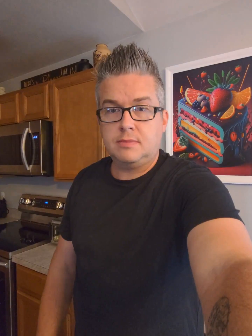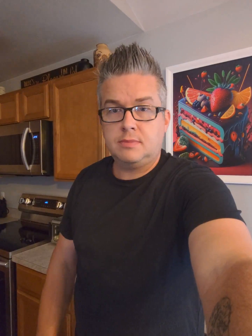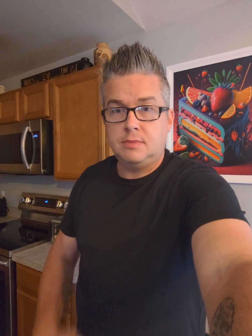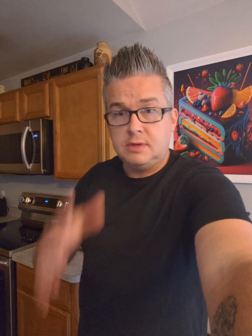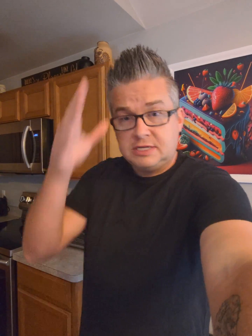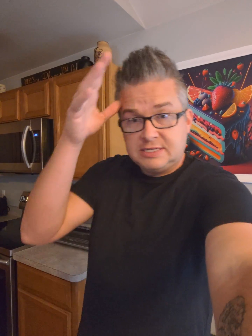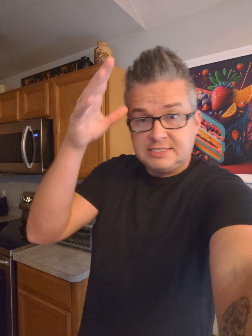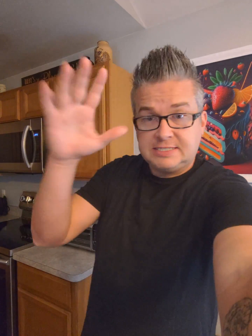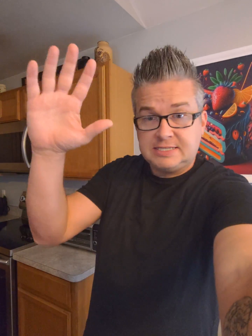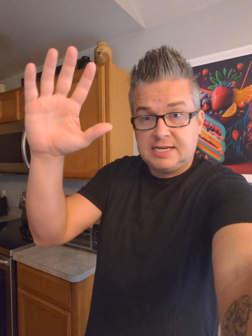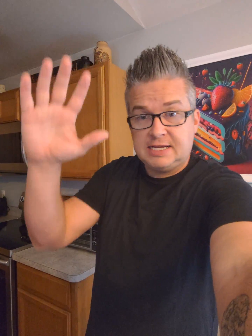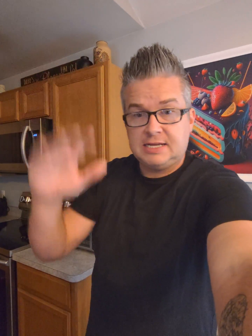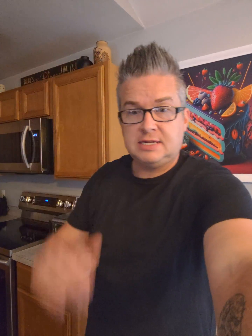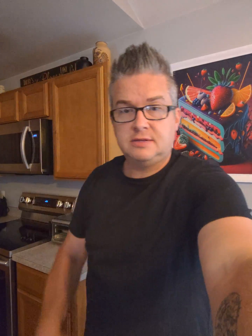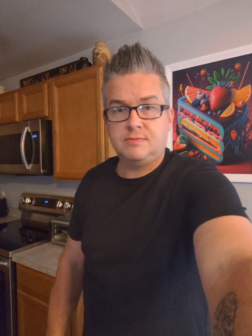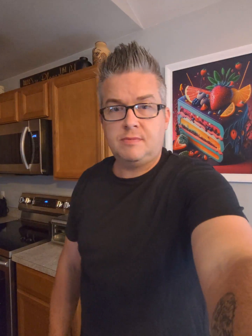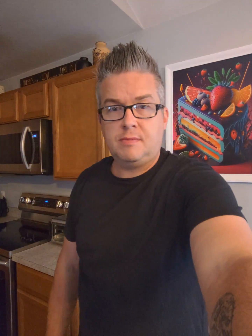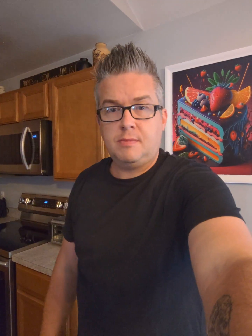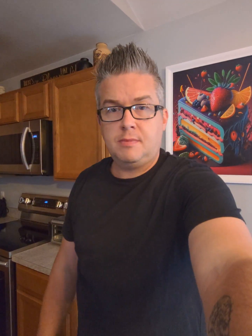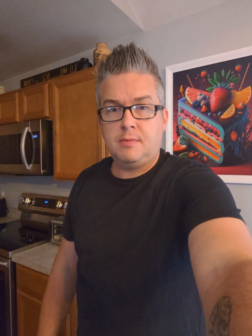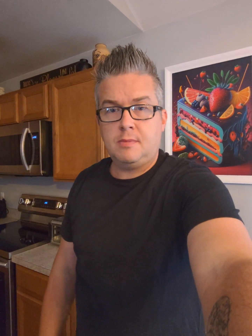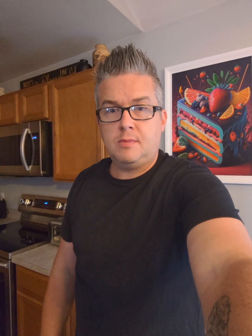deer